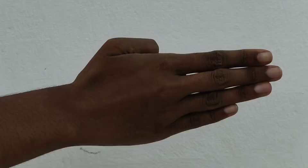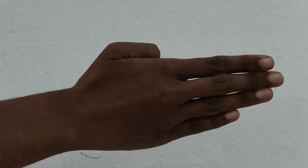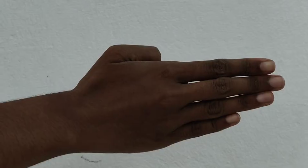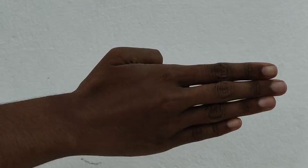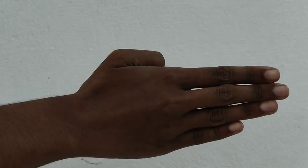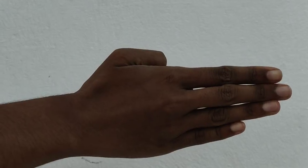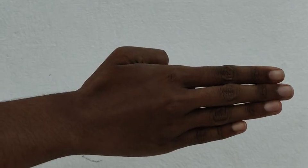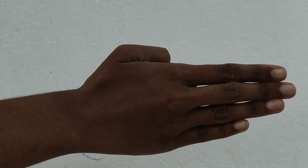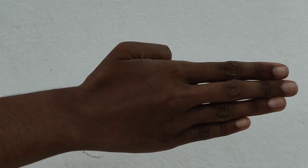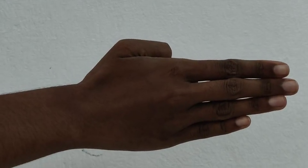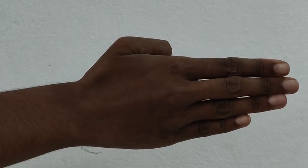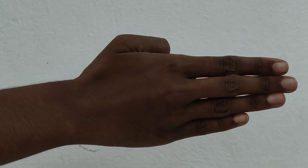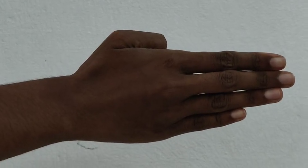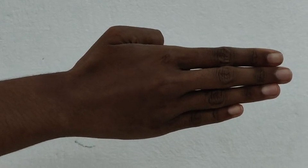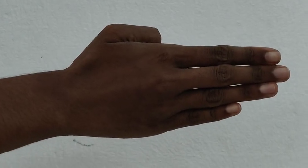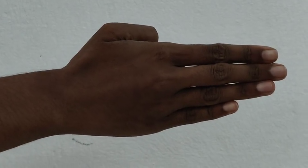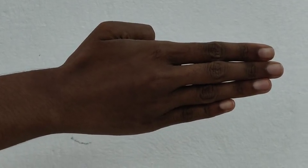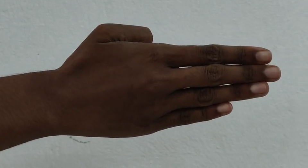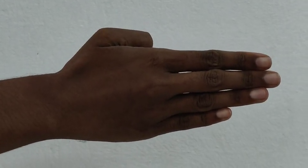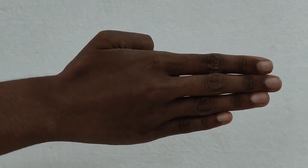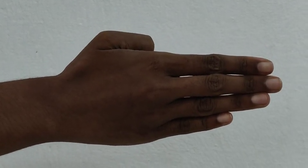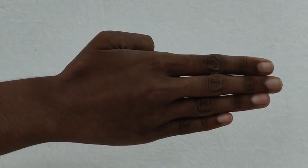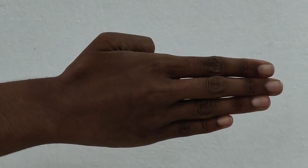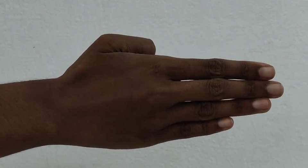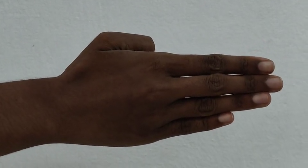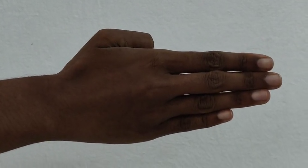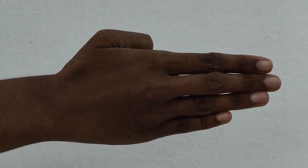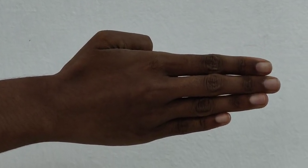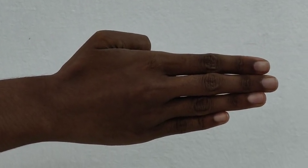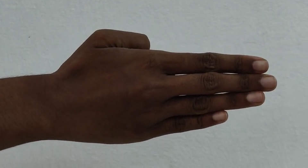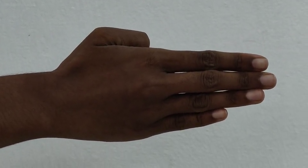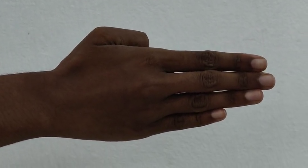അ